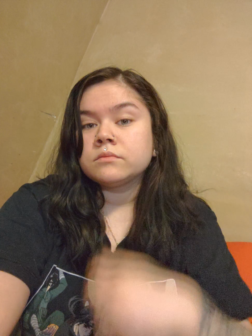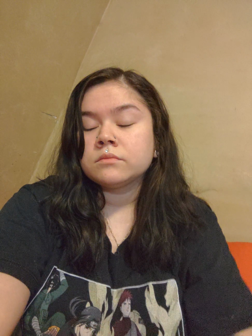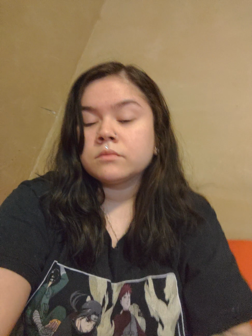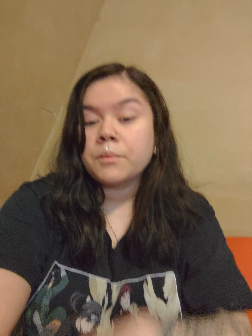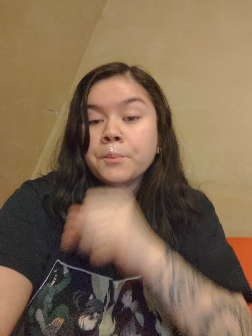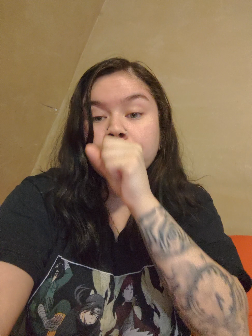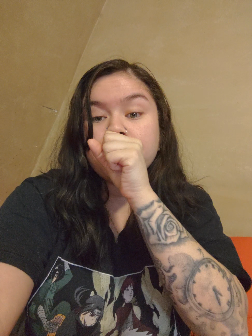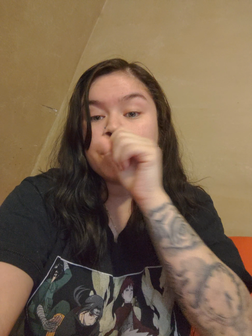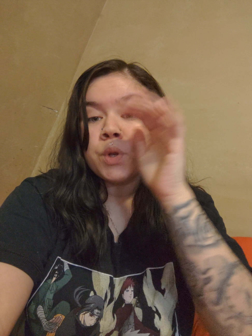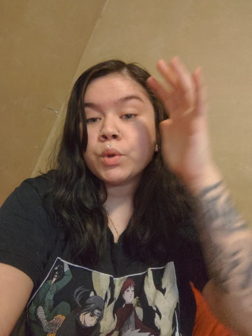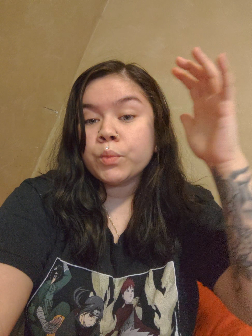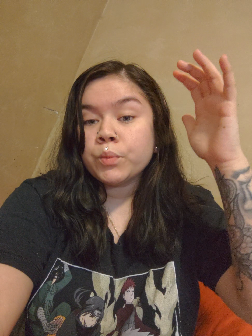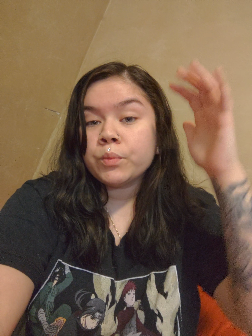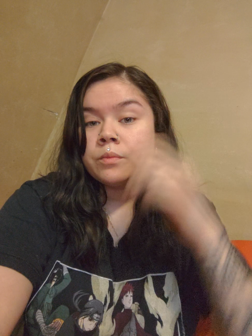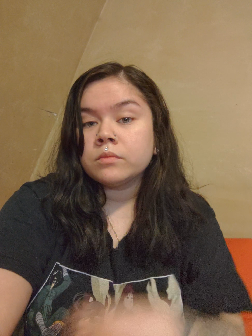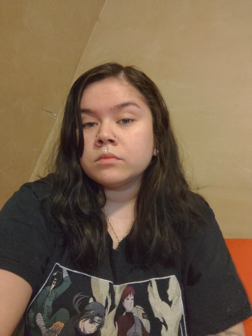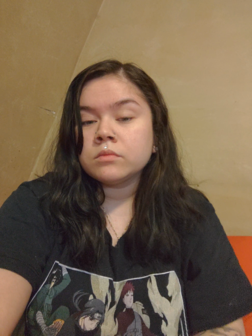balloon